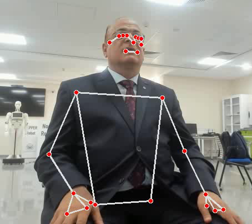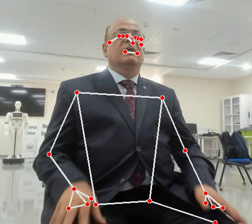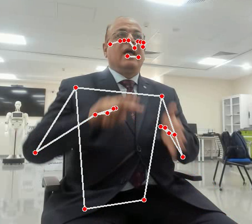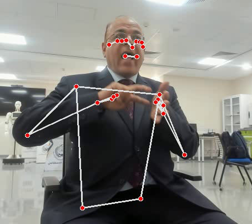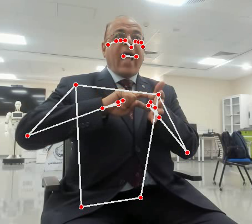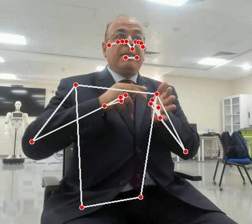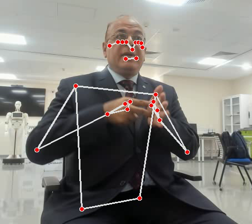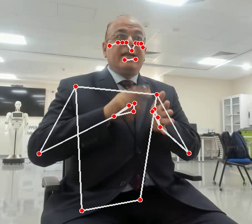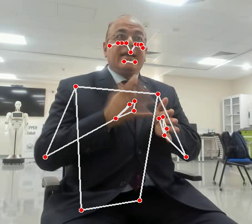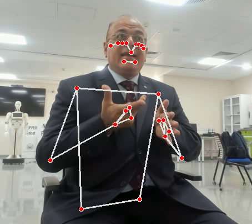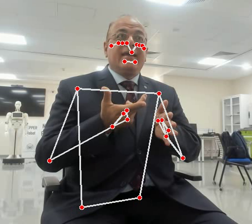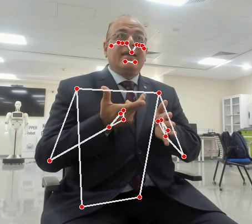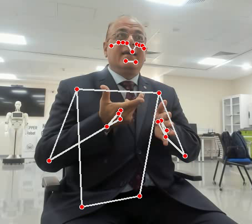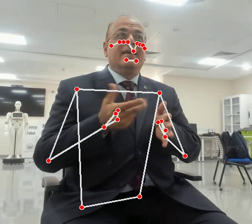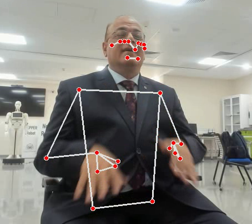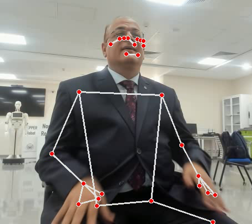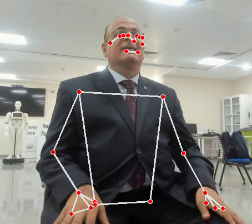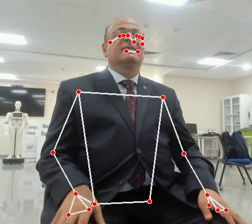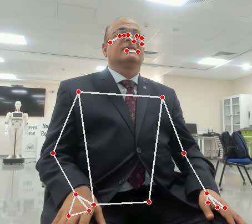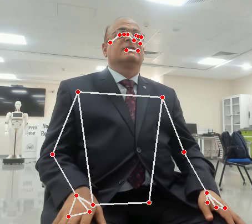3amel eh